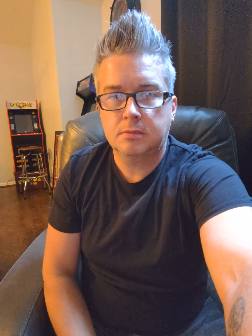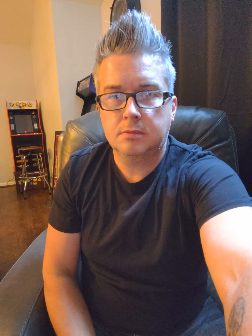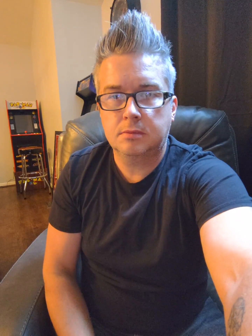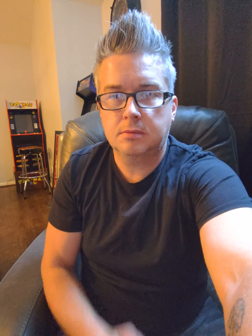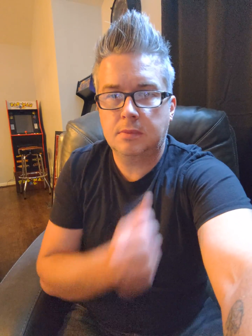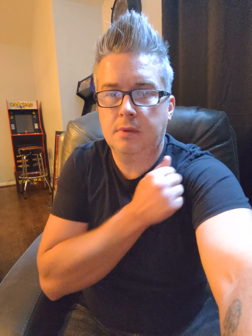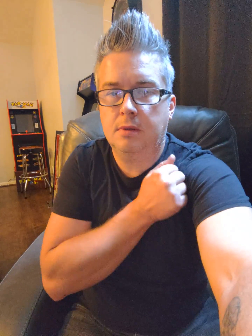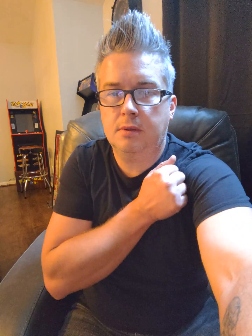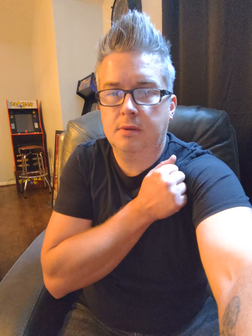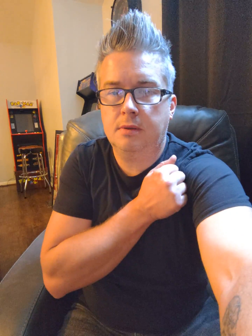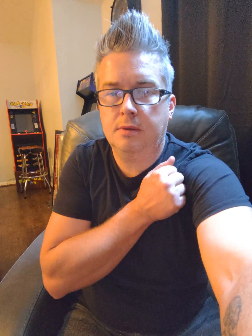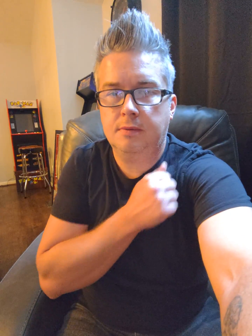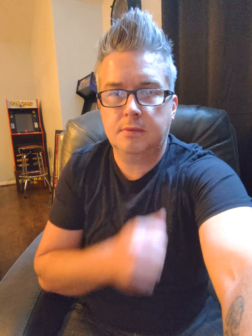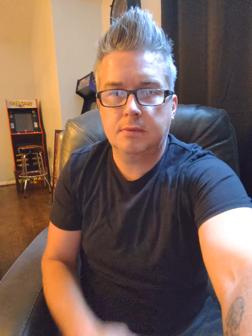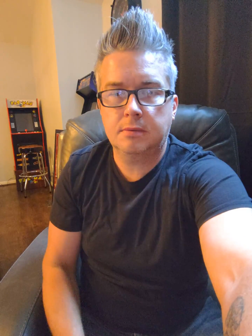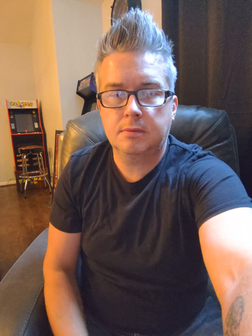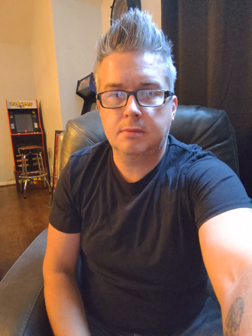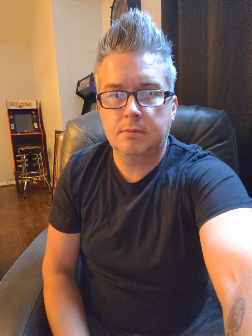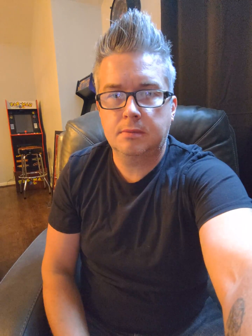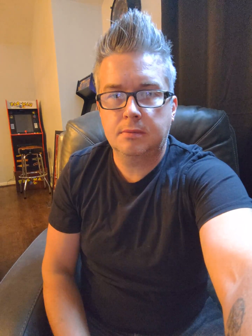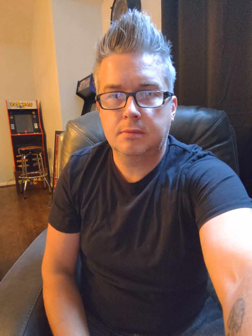love